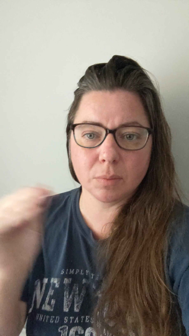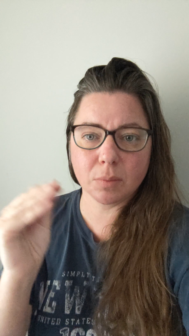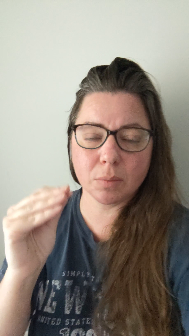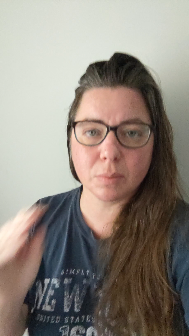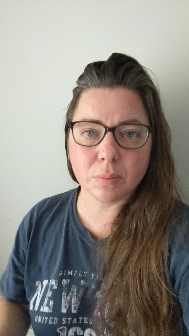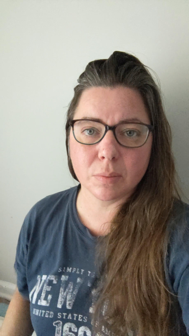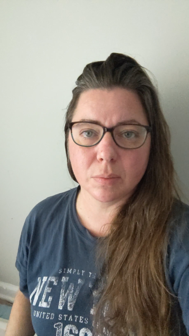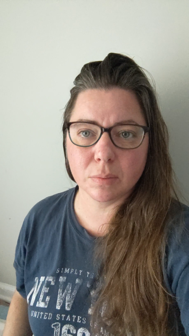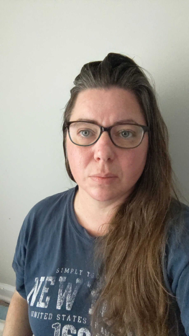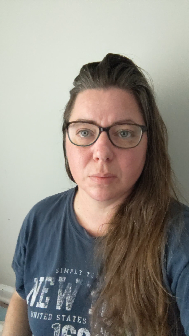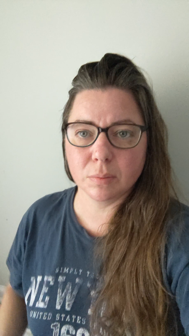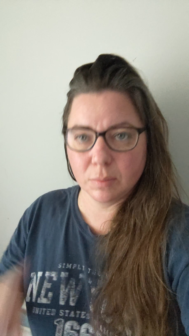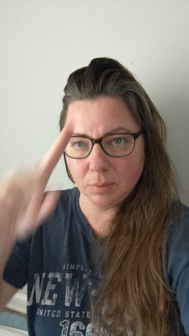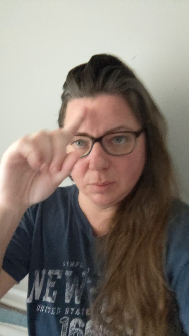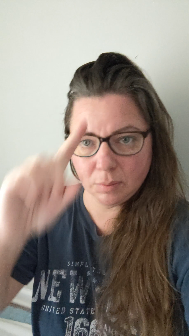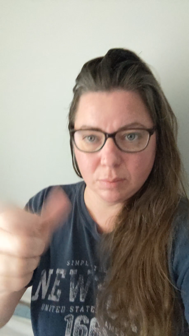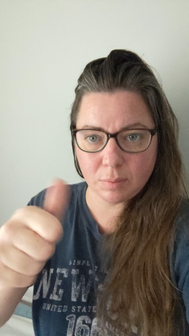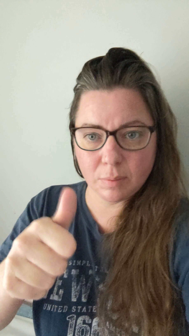dime